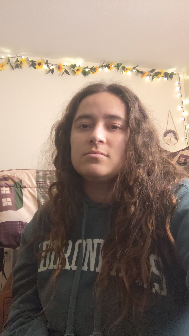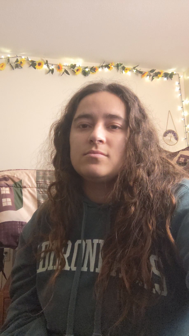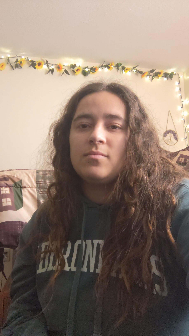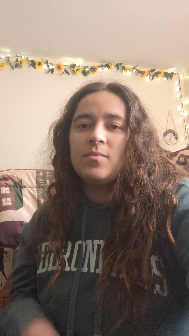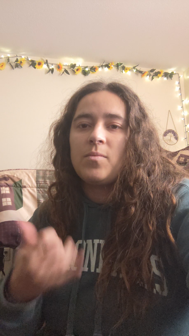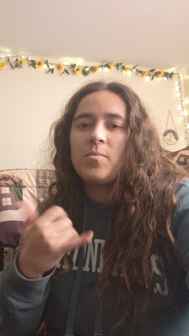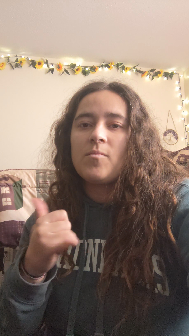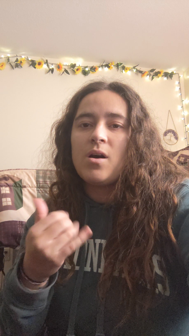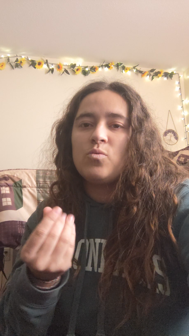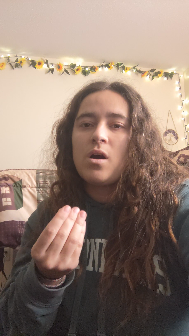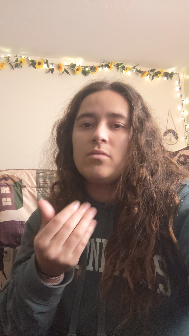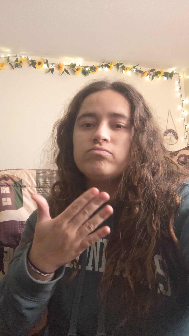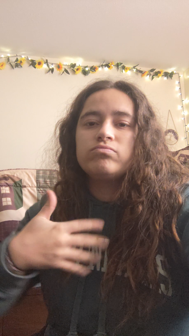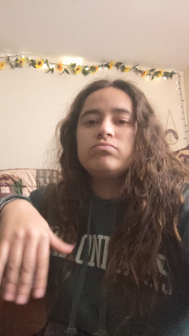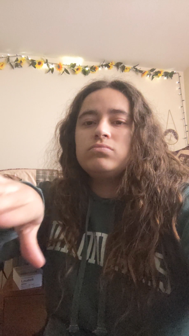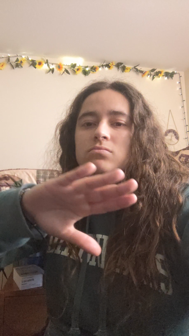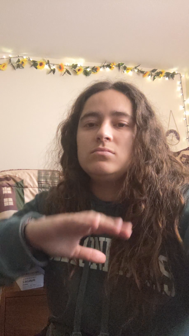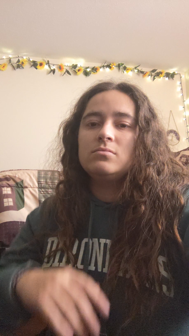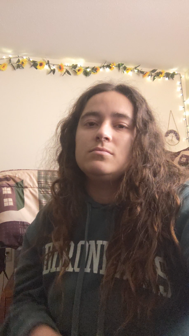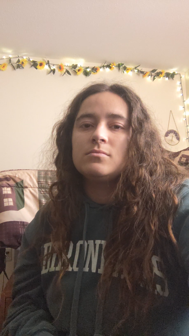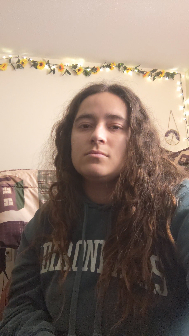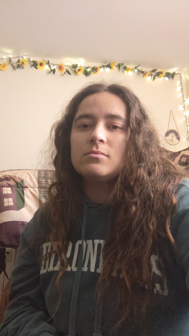playground